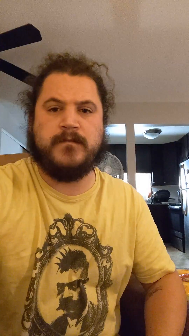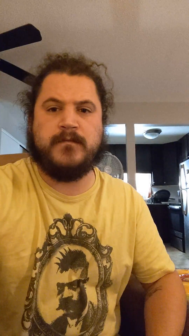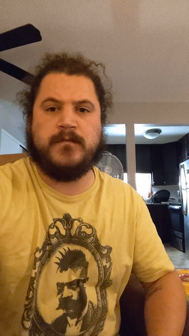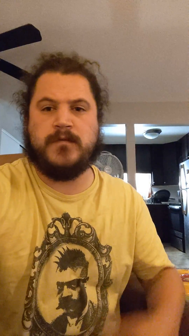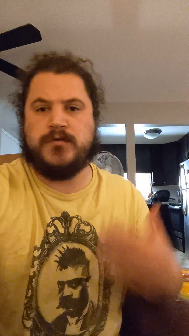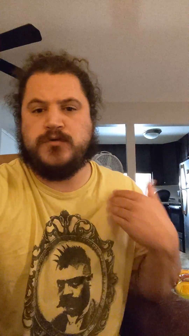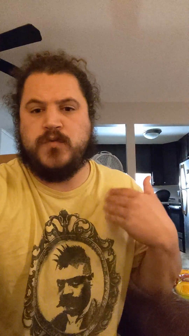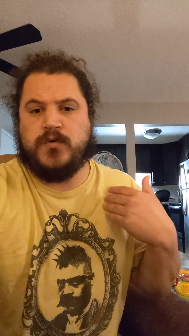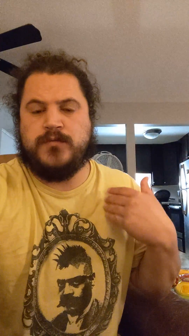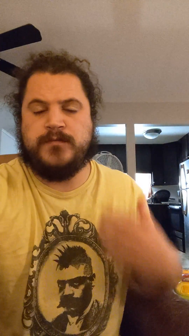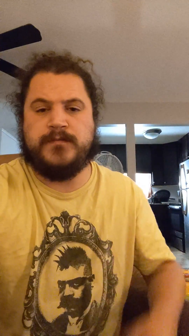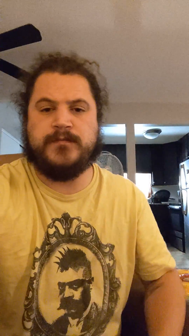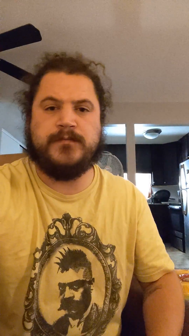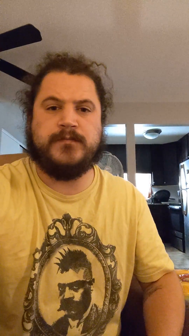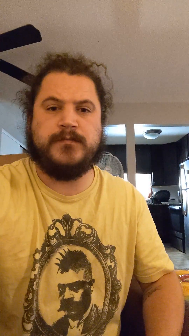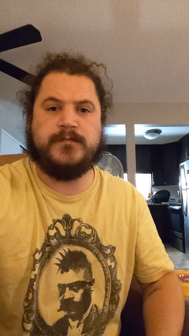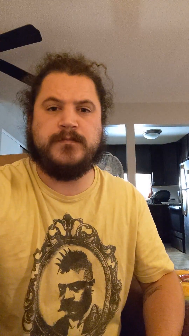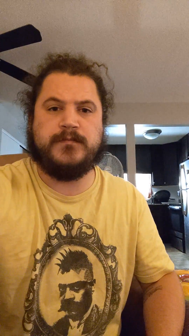shoulder